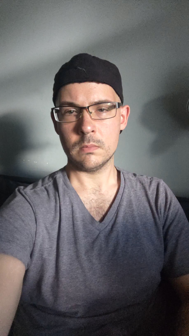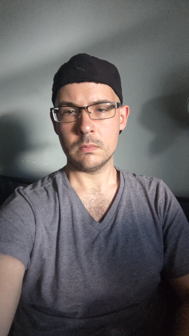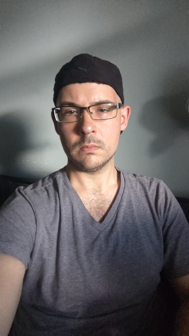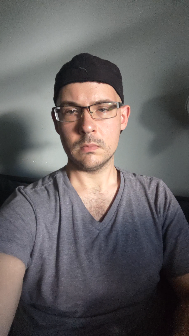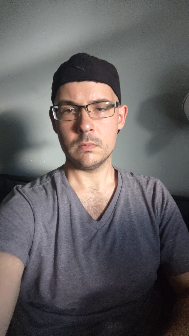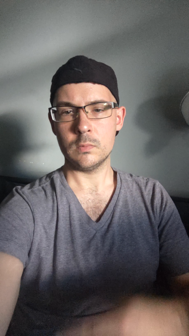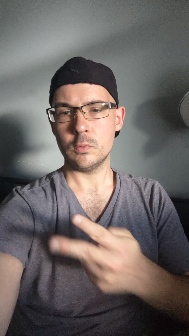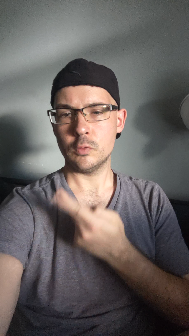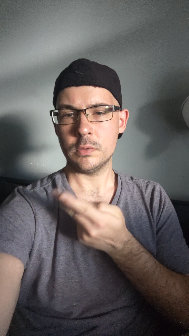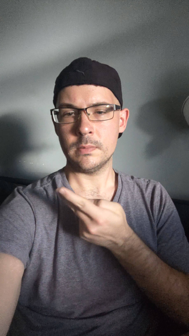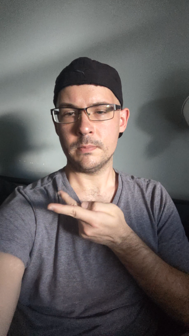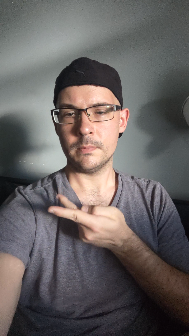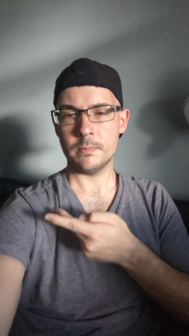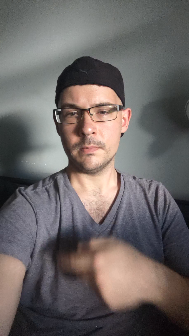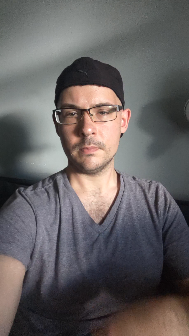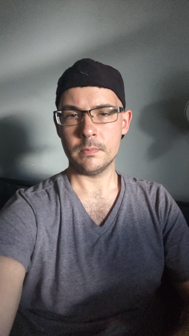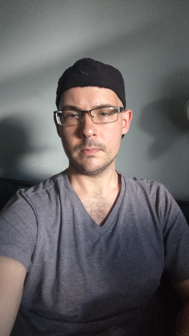sheep